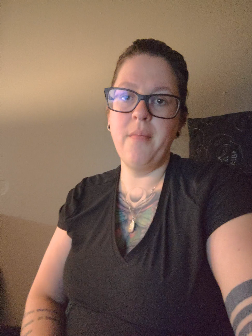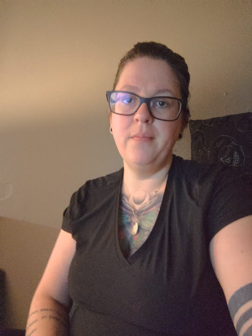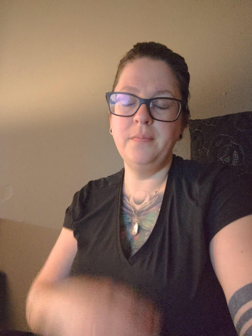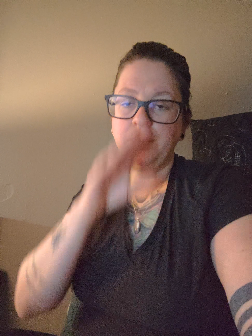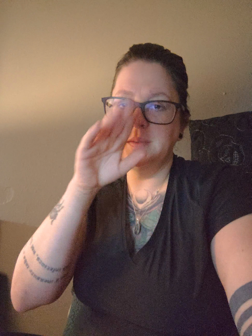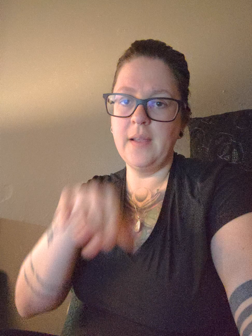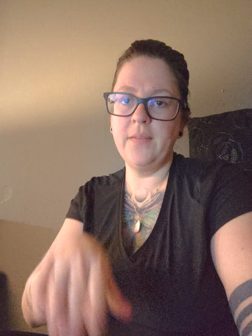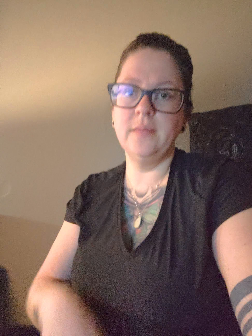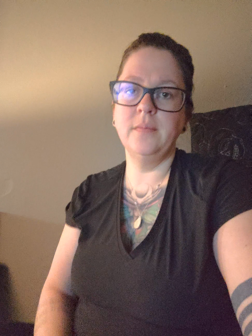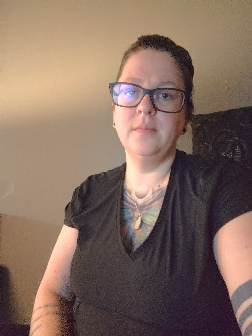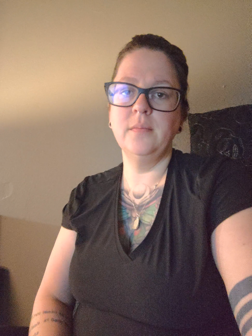elephant